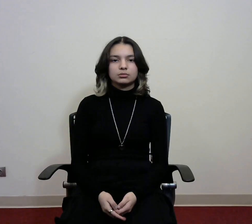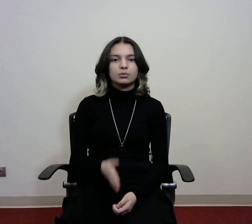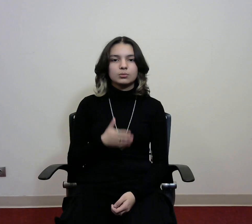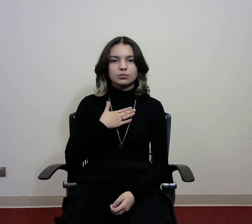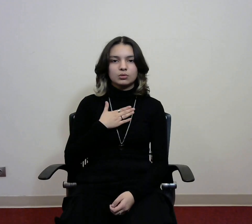mən